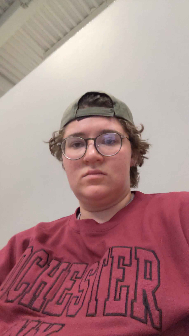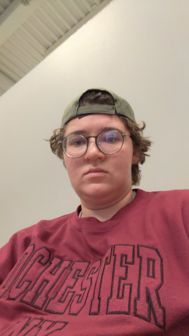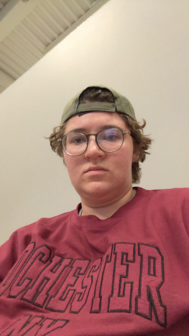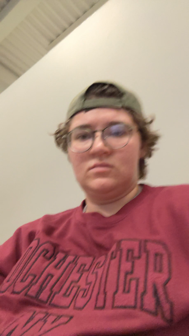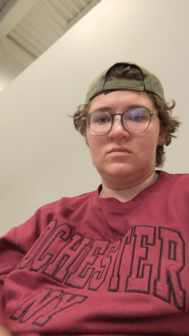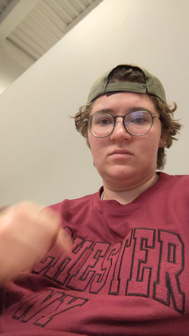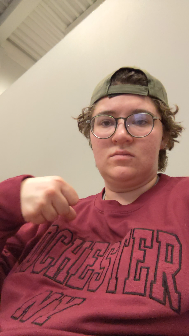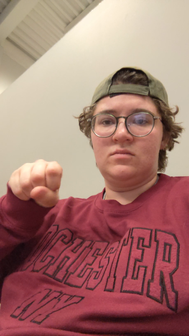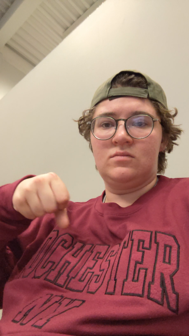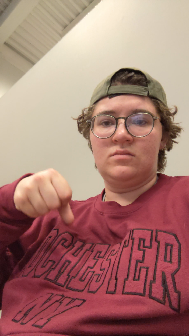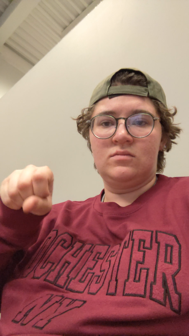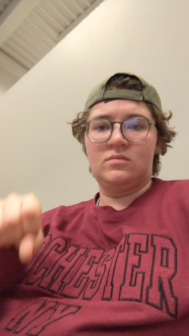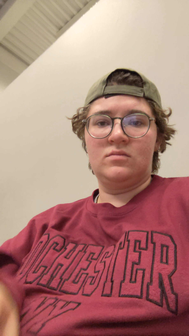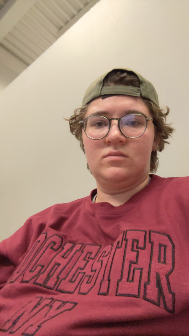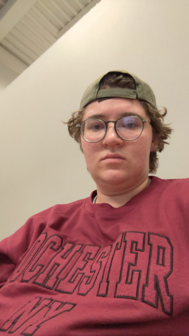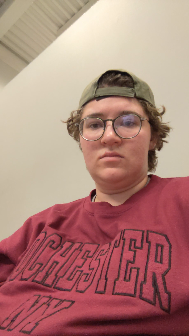motorcycle